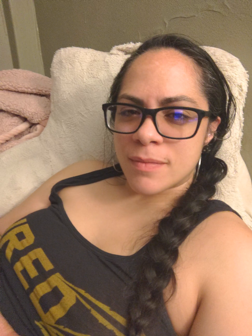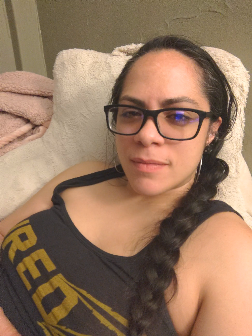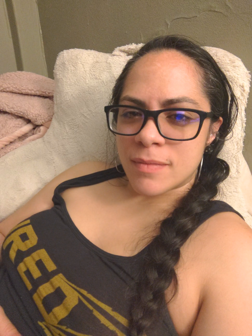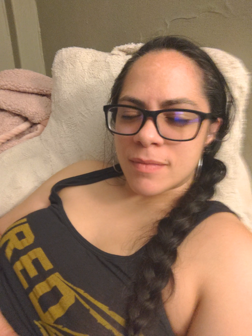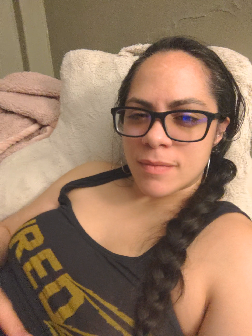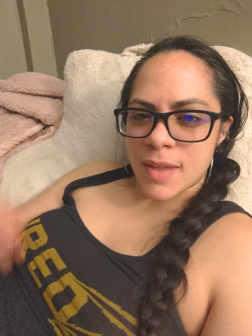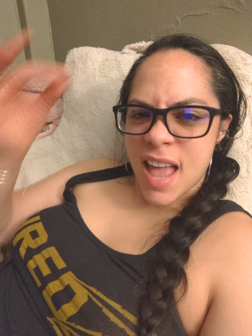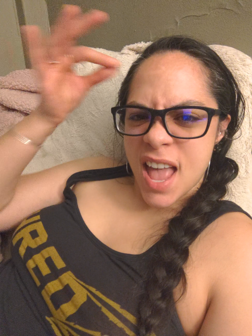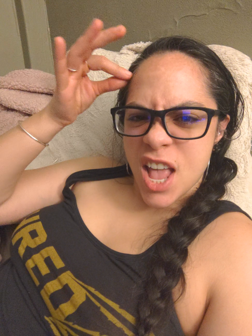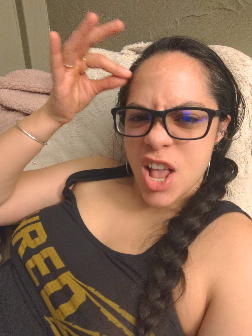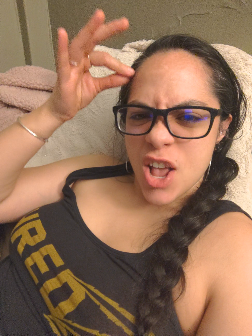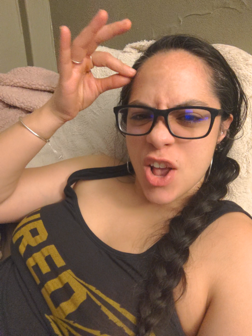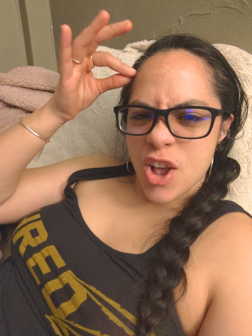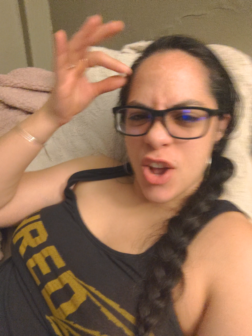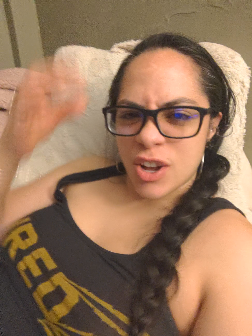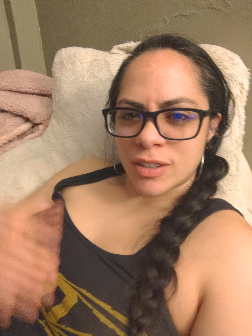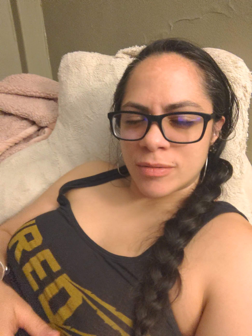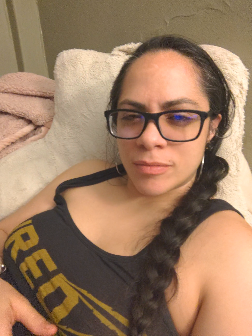hair